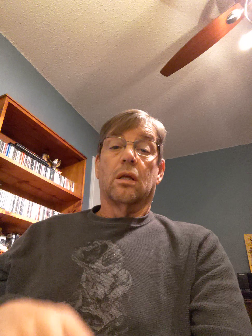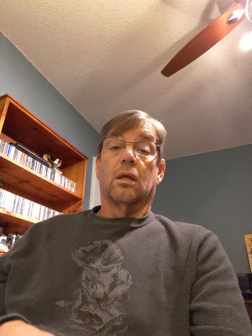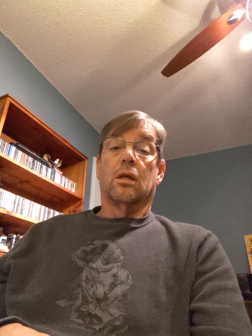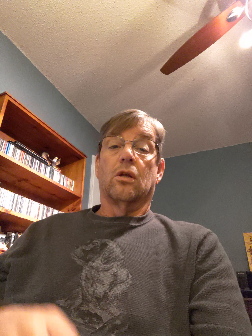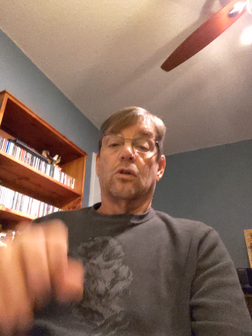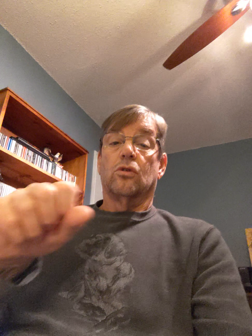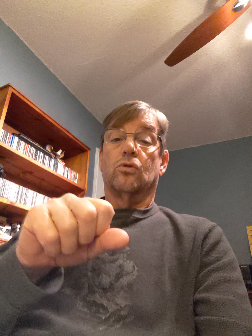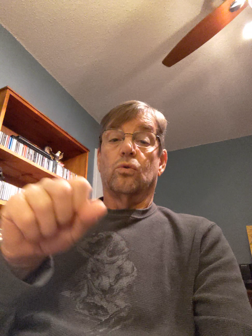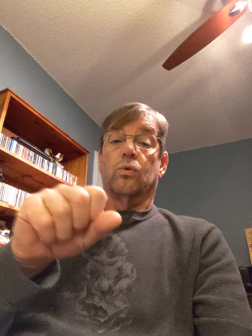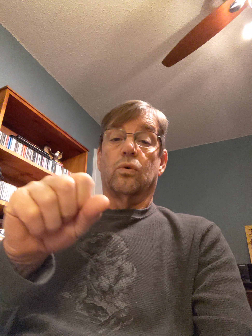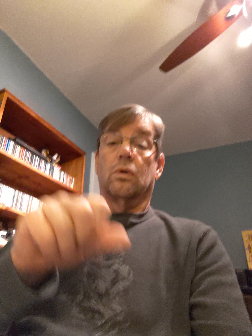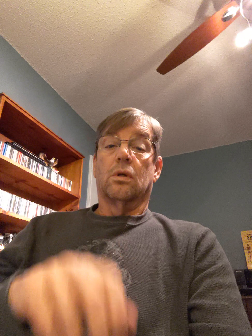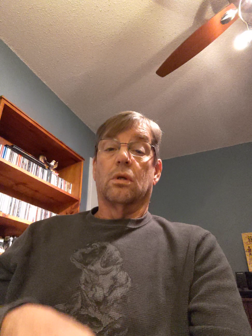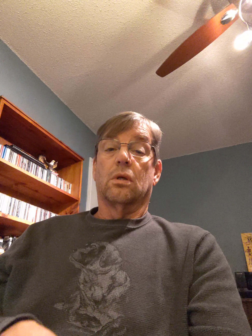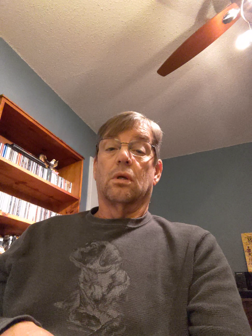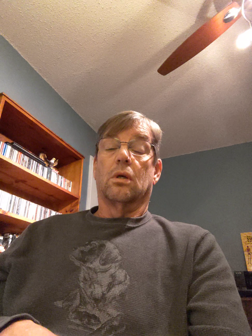shoe